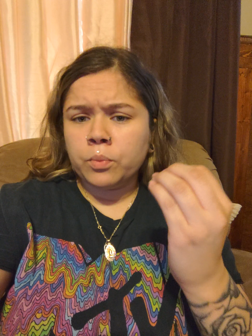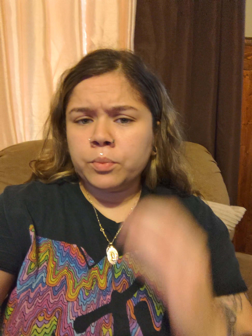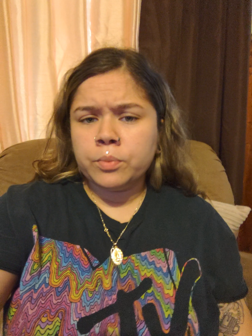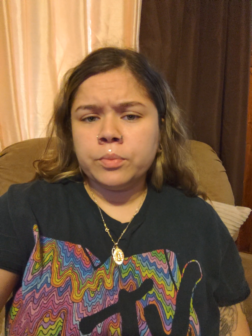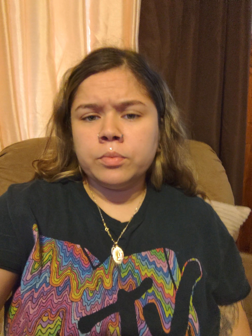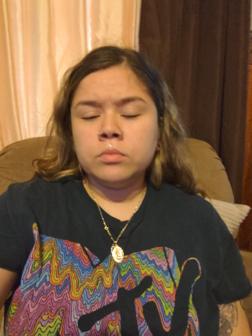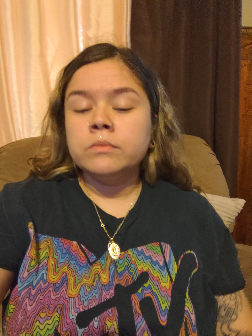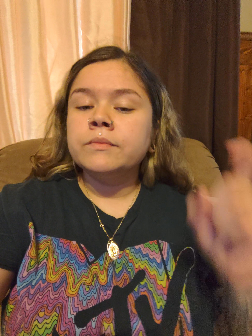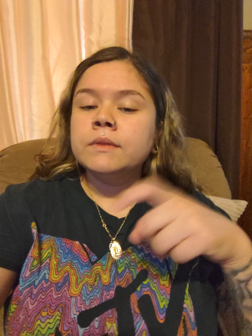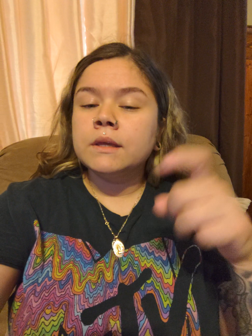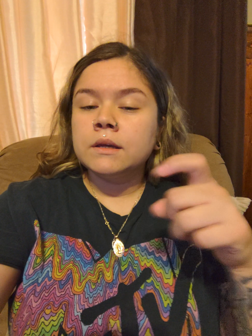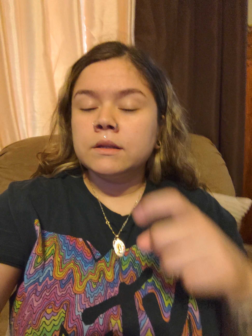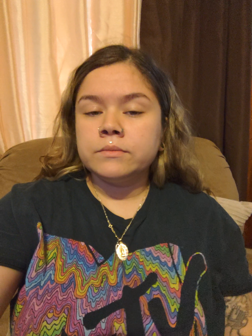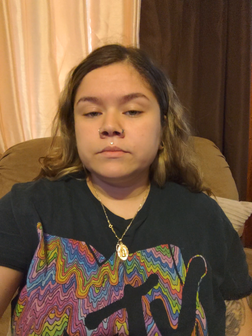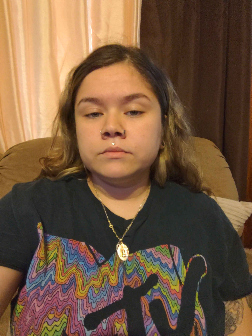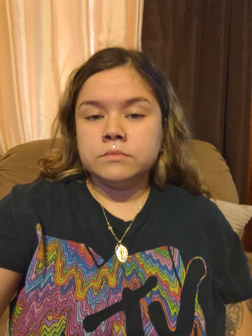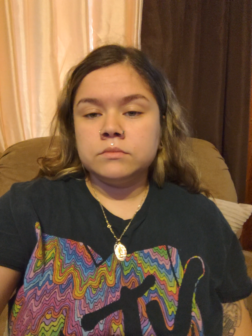need